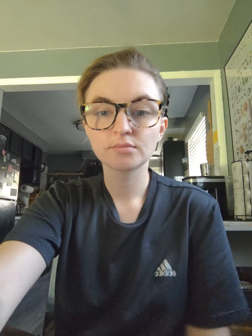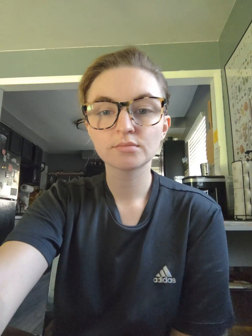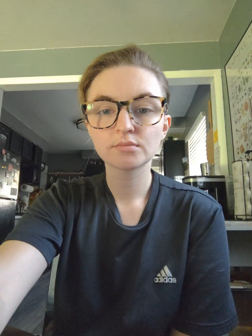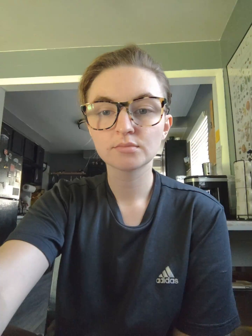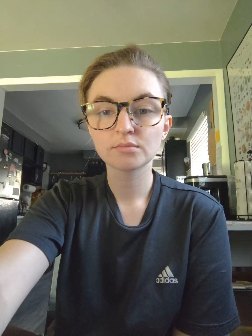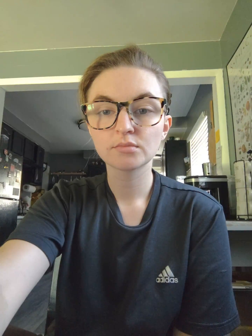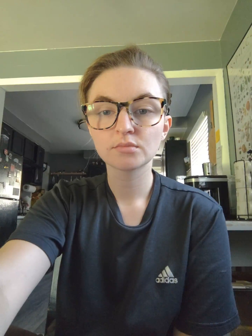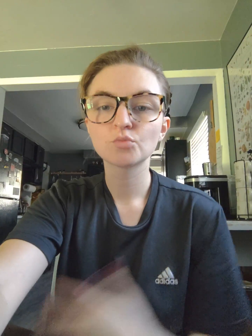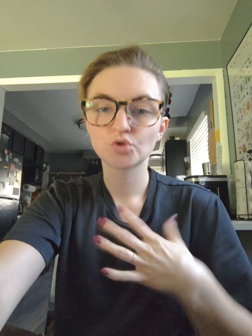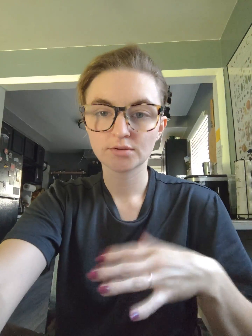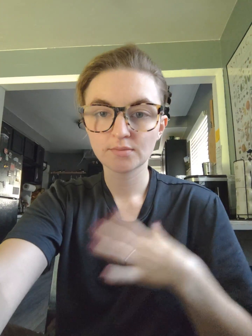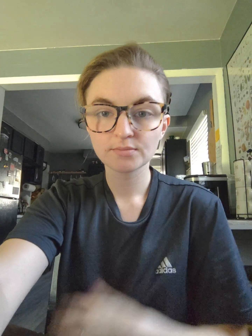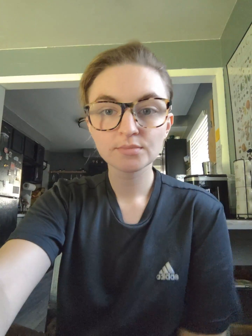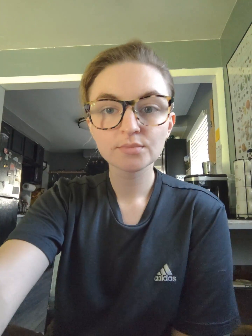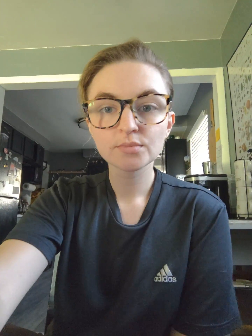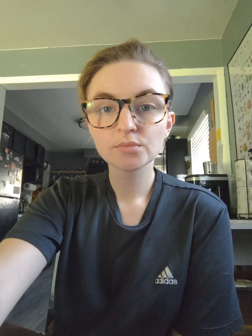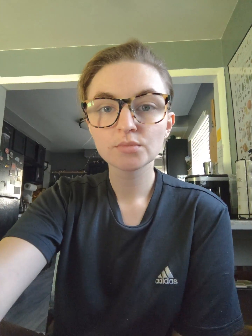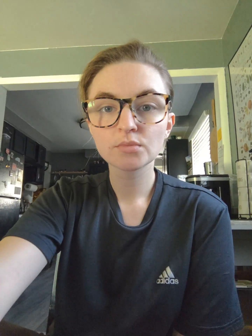dress